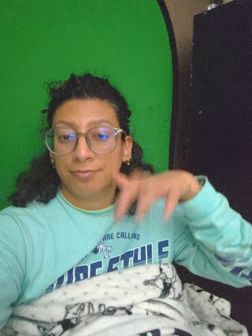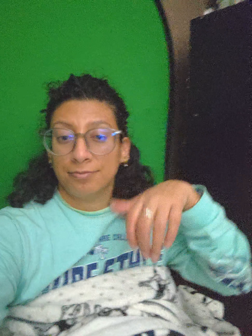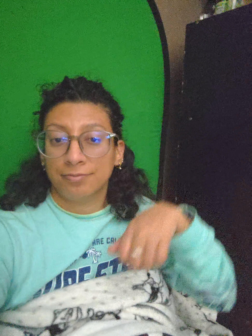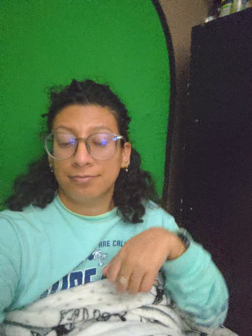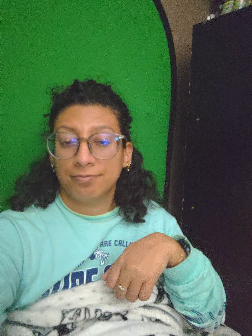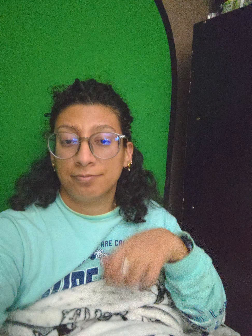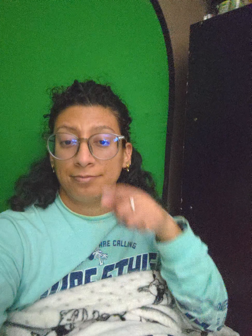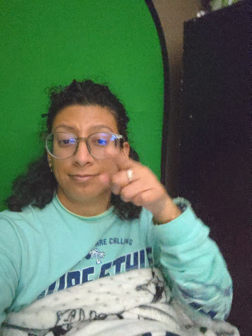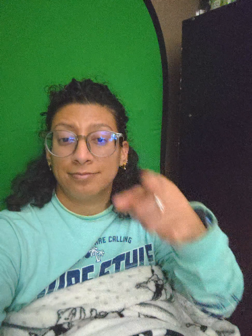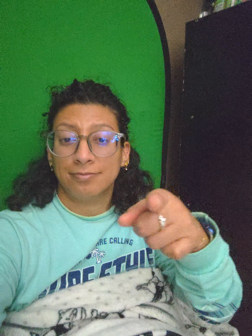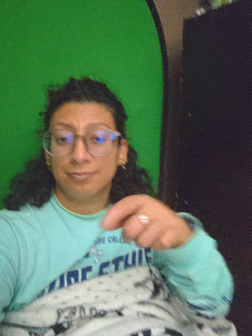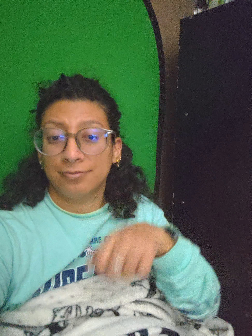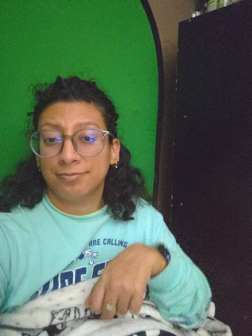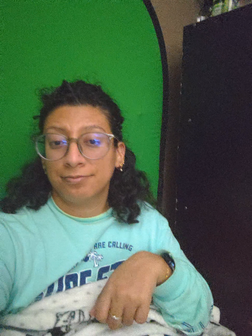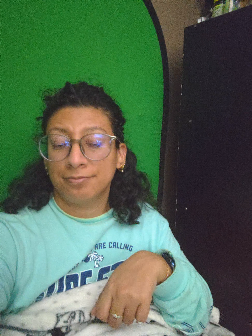there